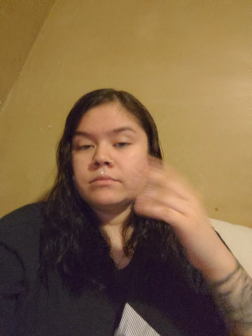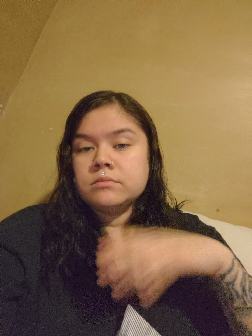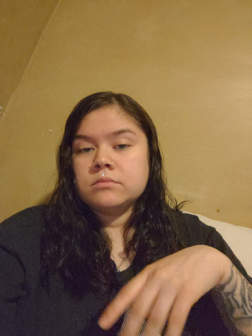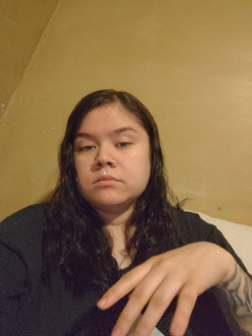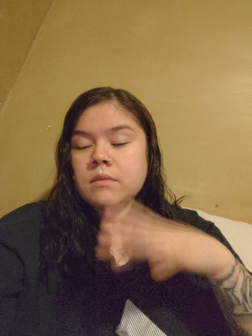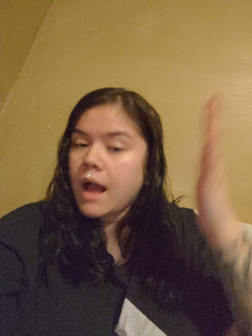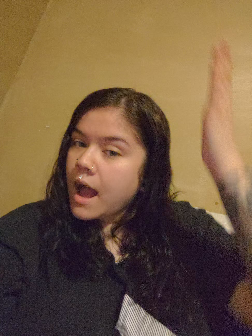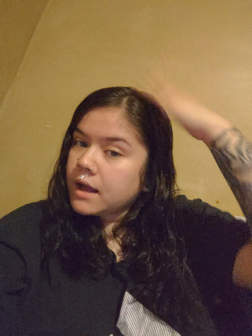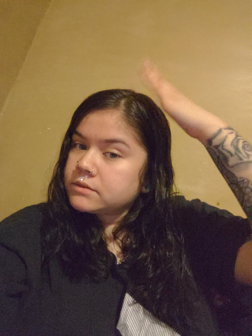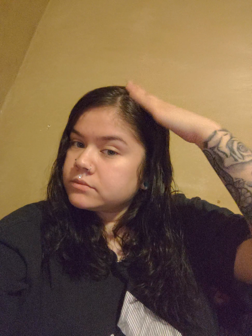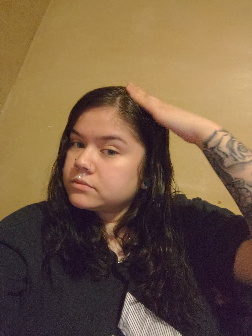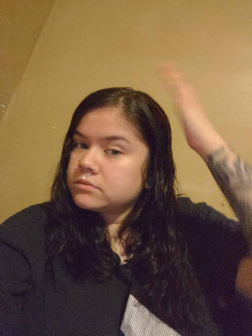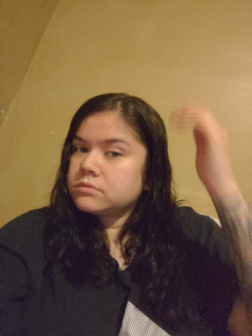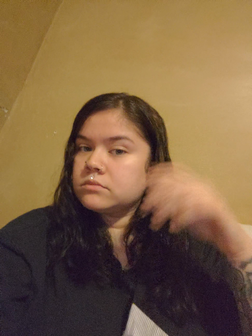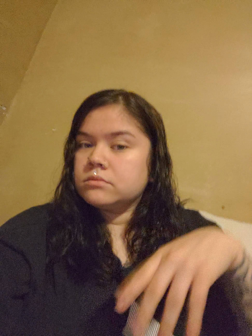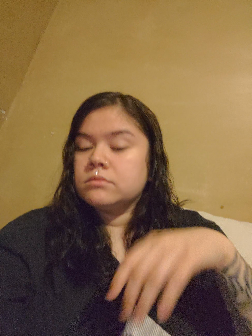hat